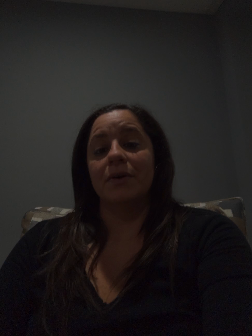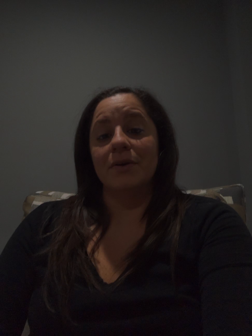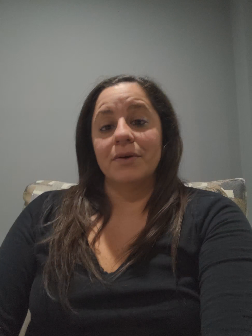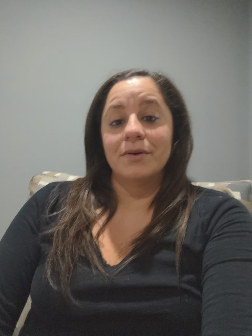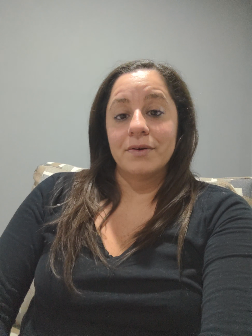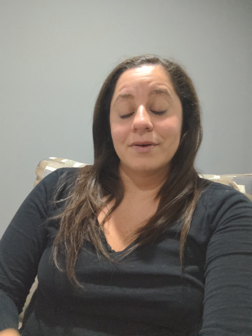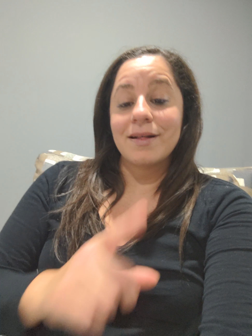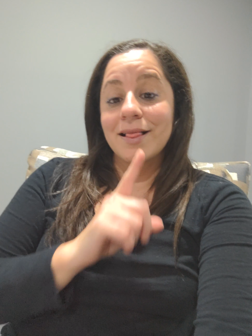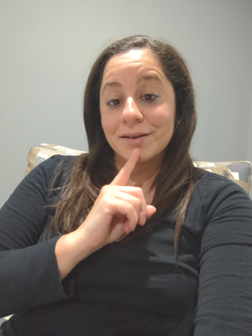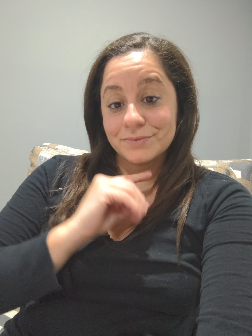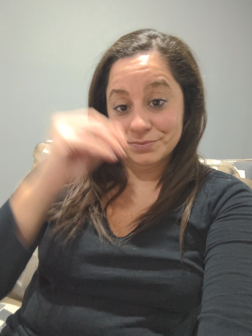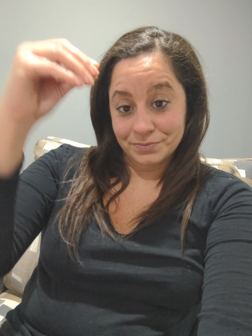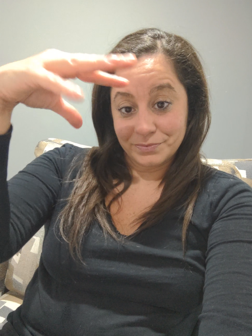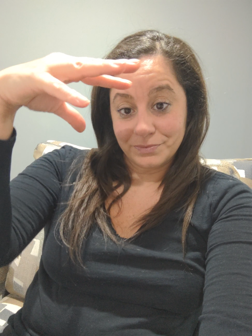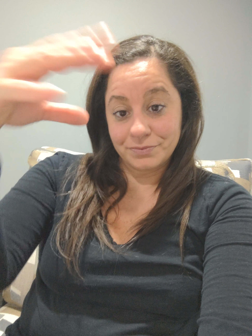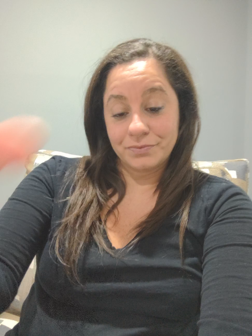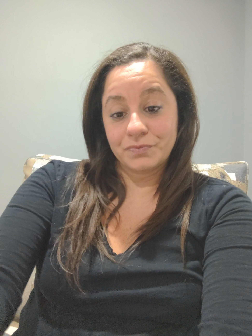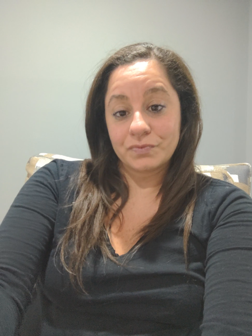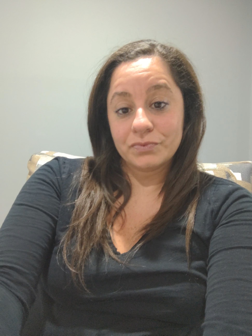lamp